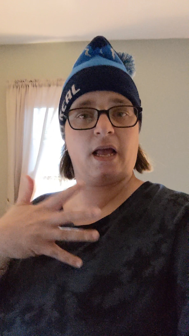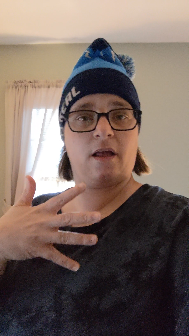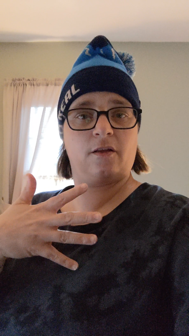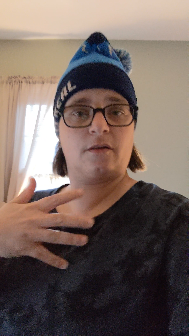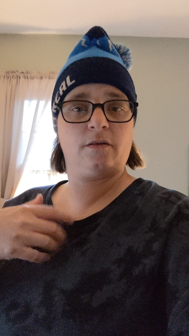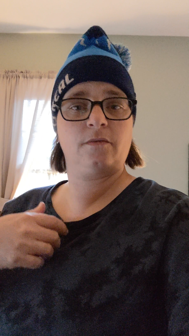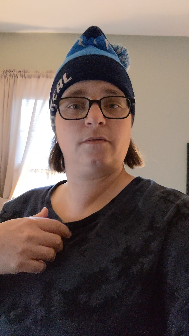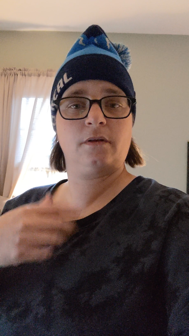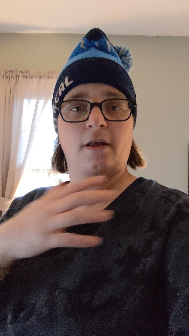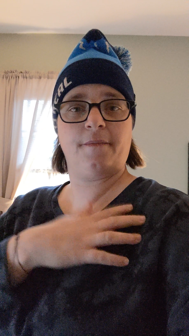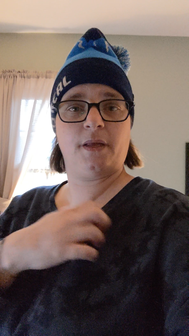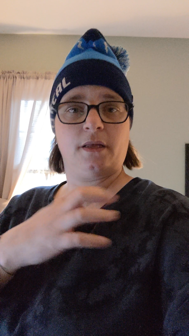bear